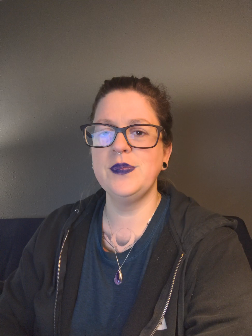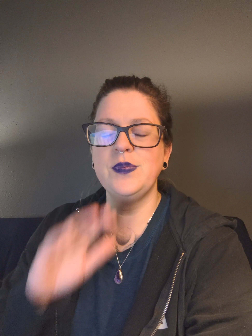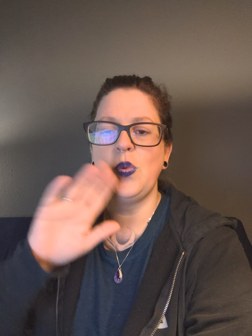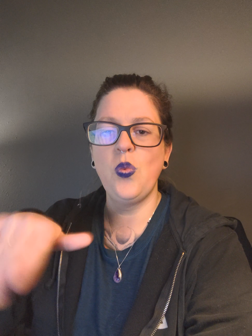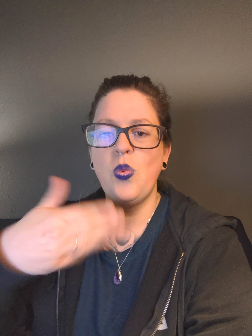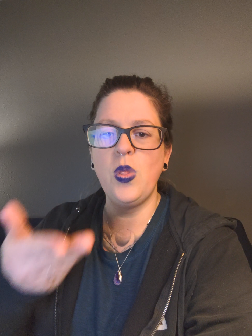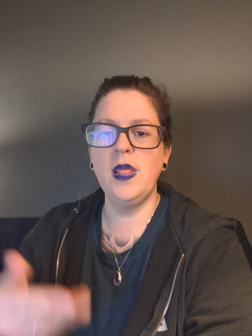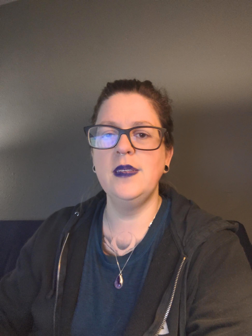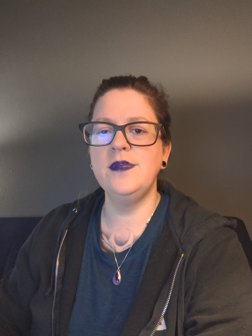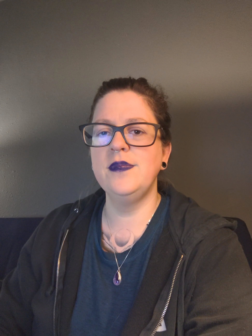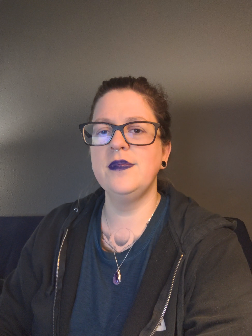all